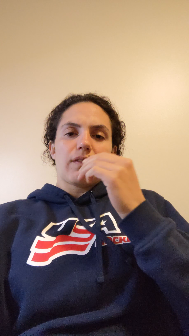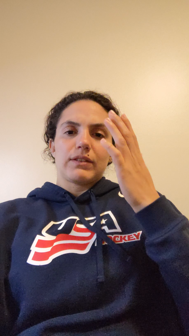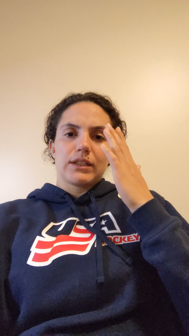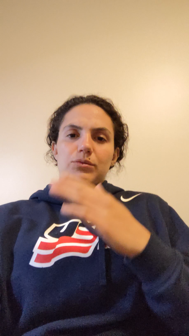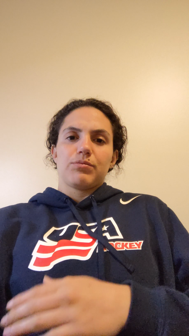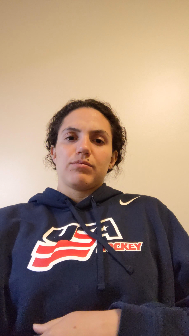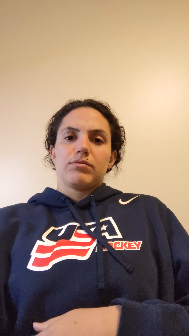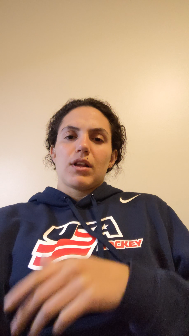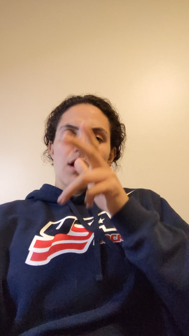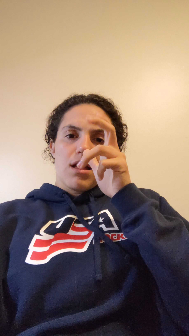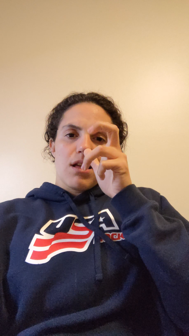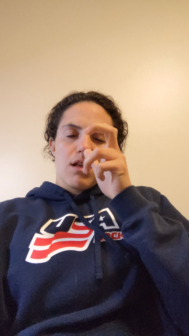ant